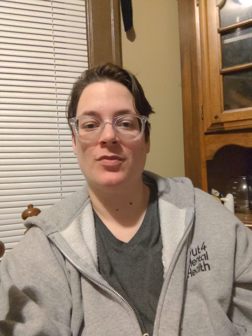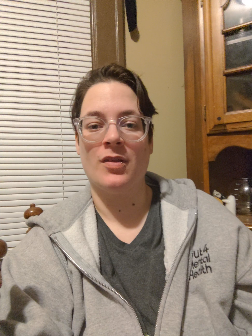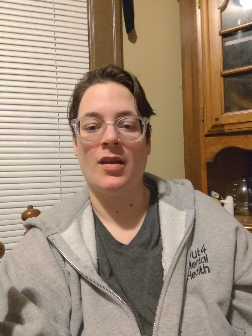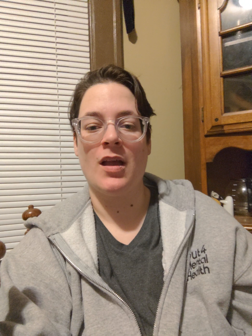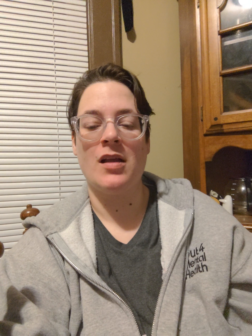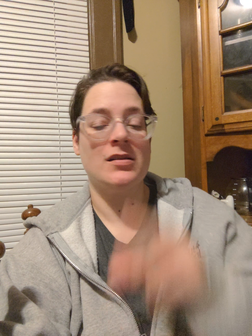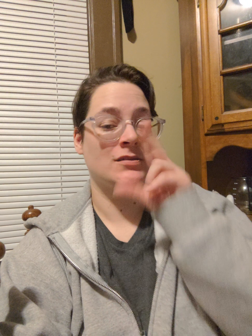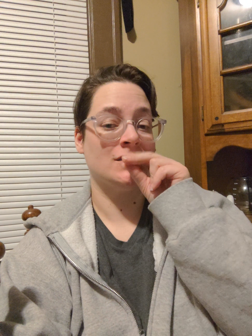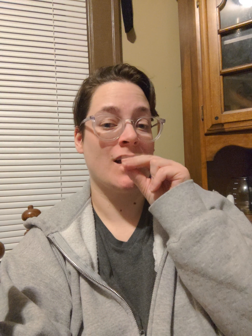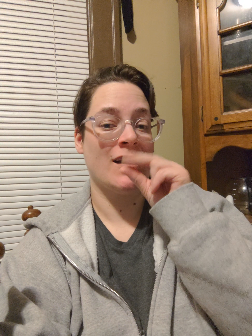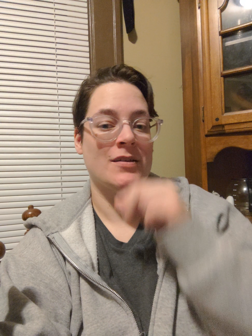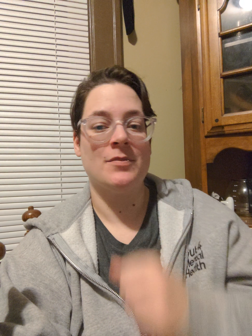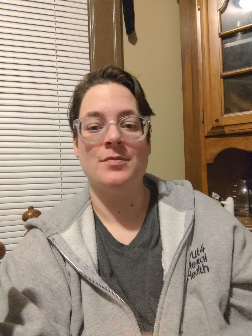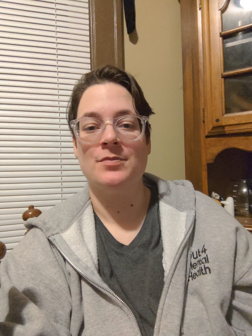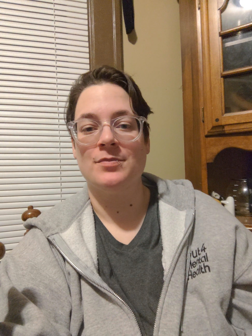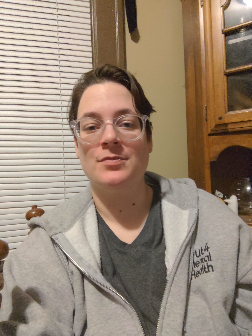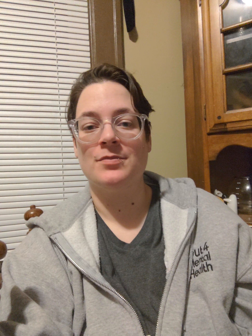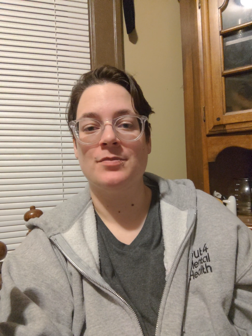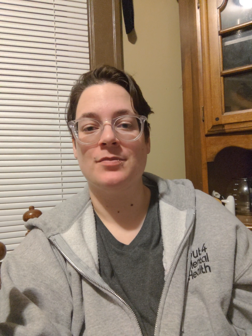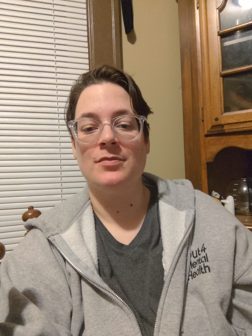duck